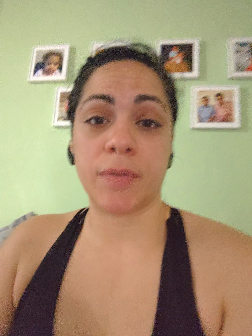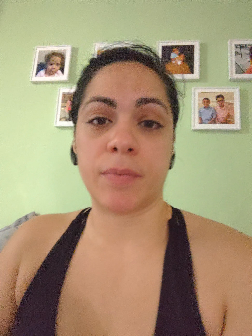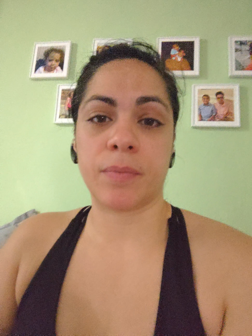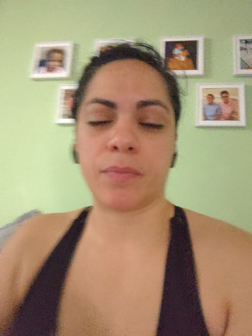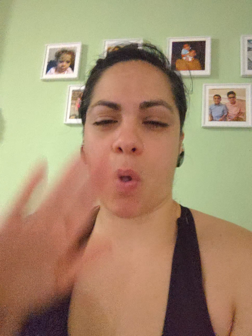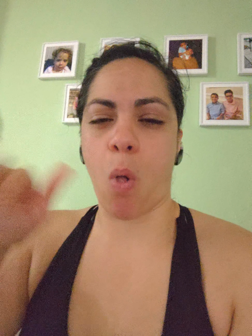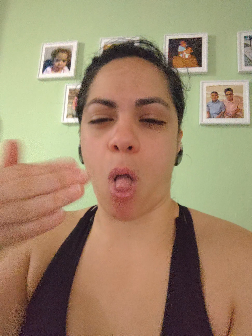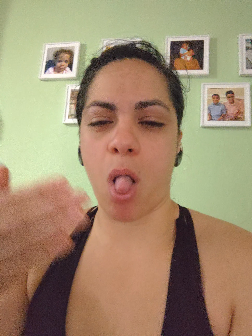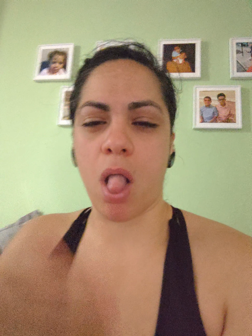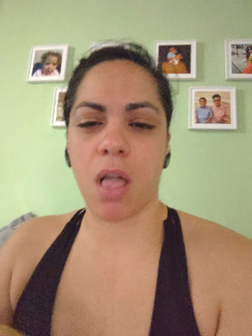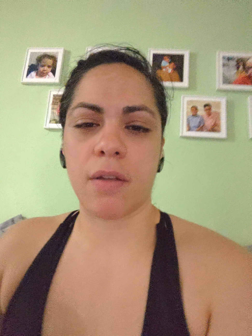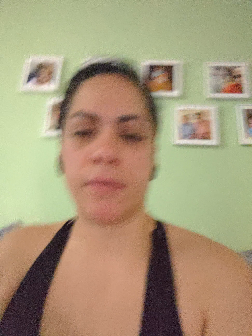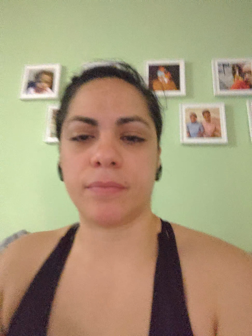all